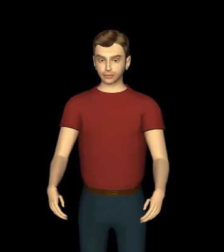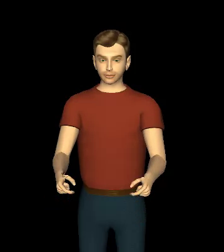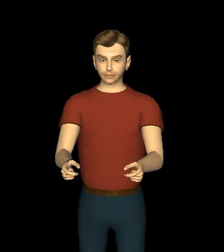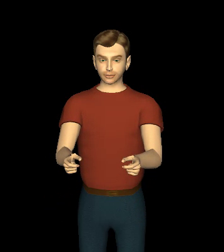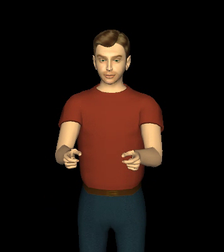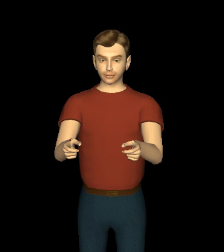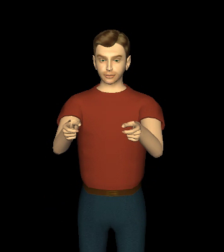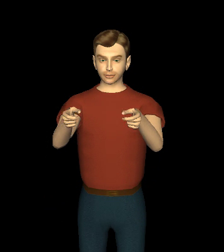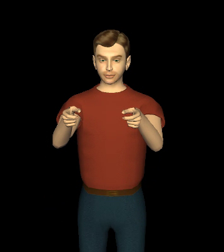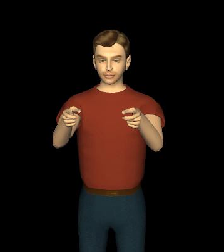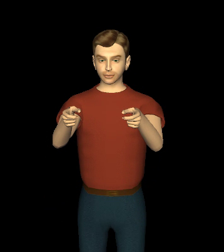مبنى